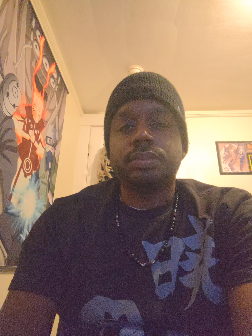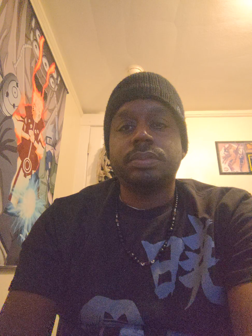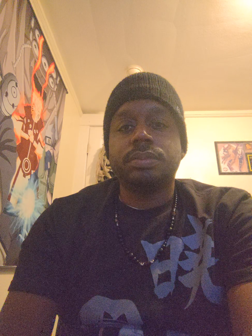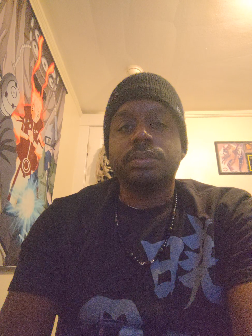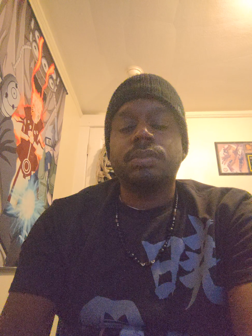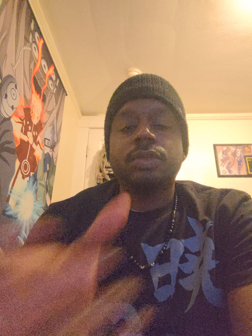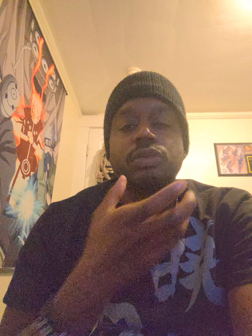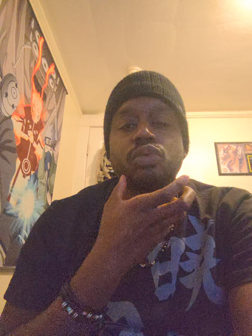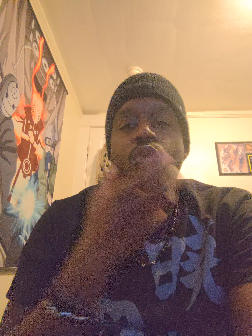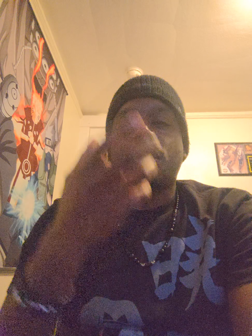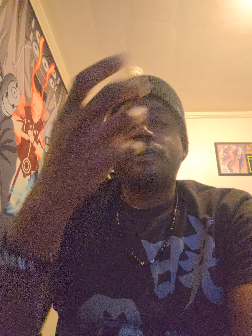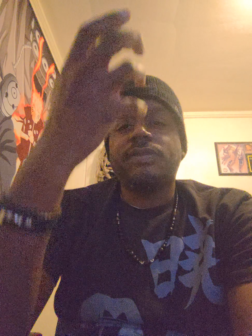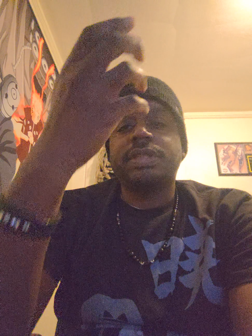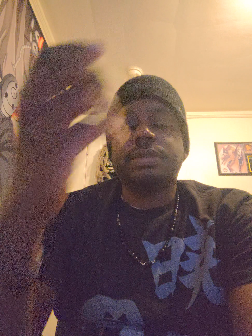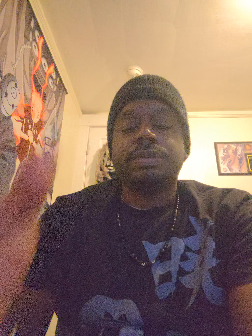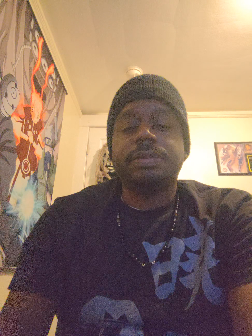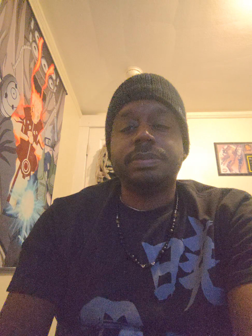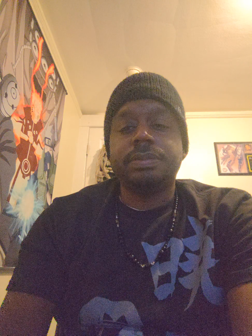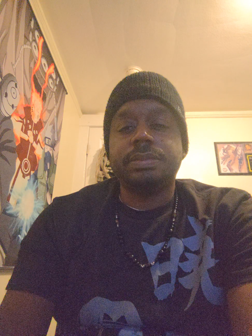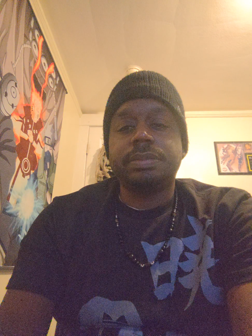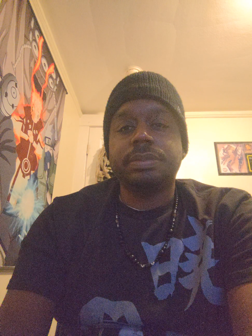giraffe